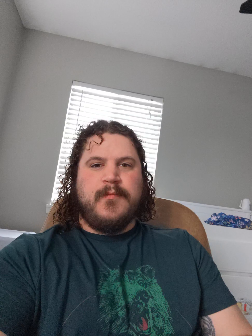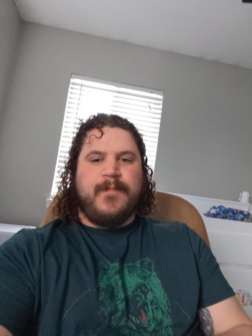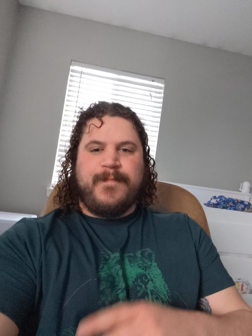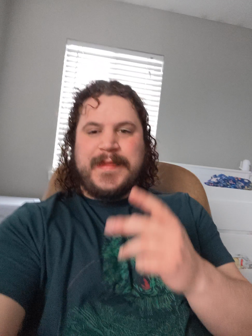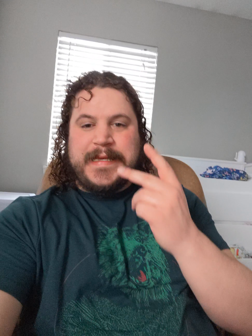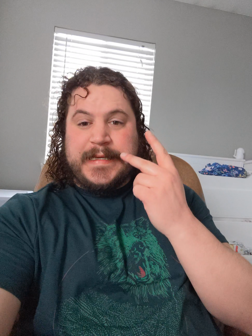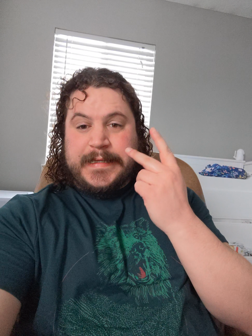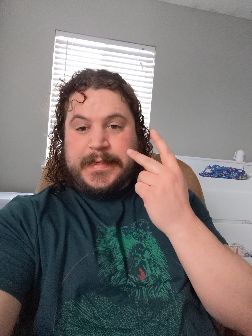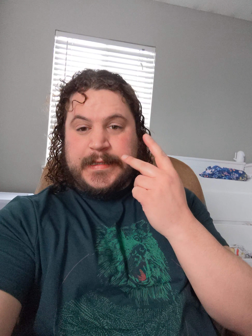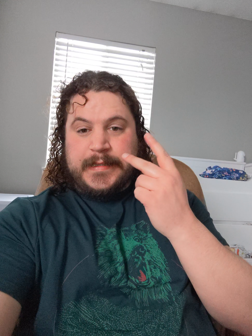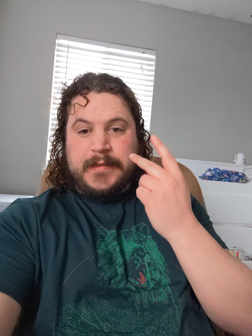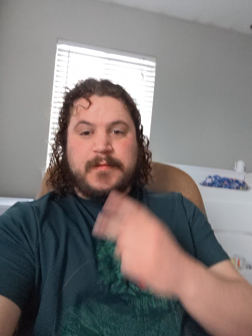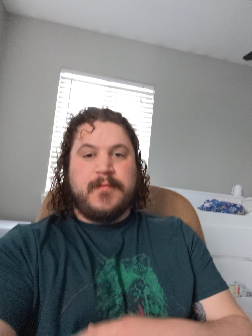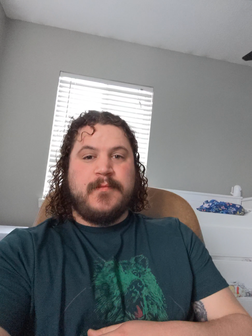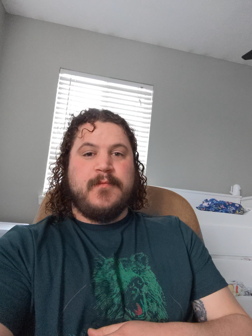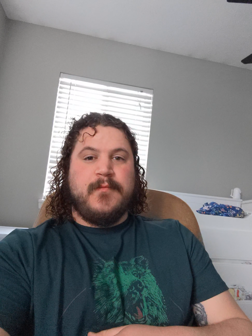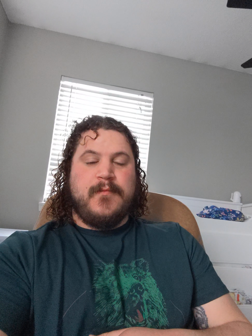kitty